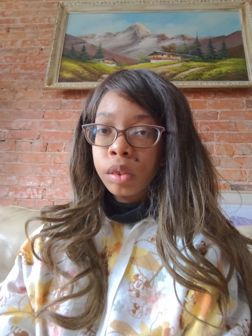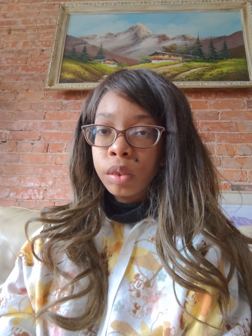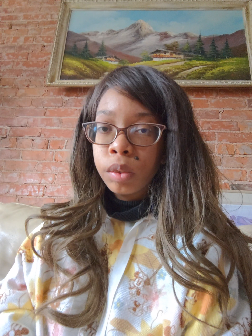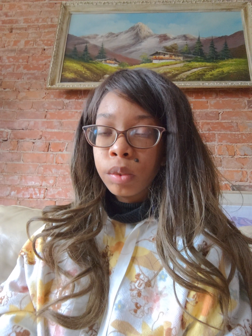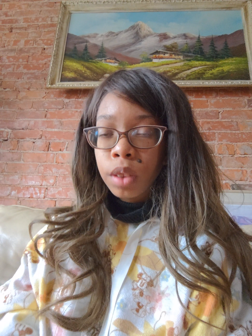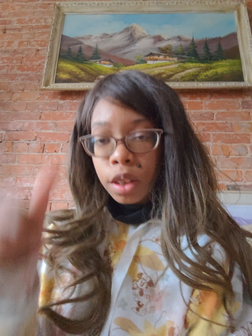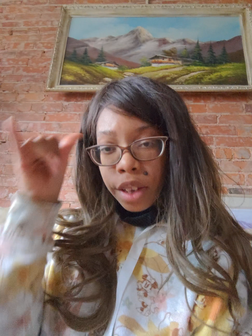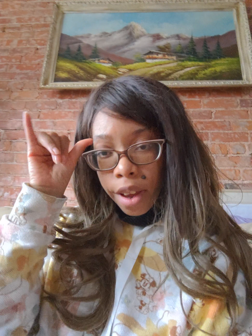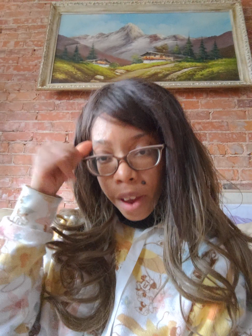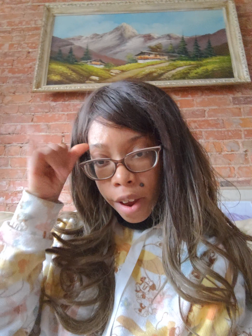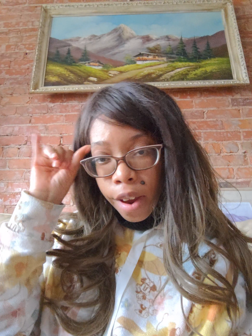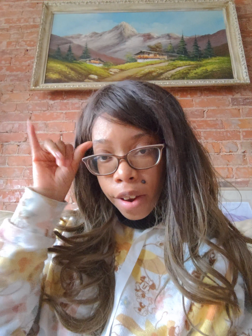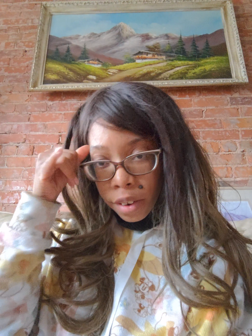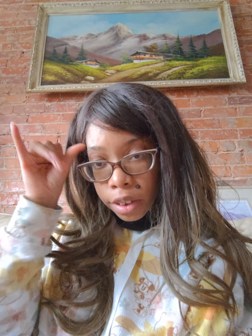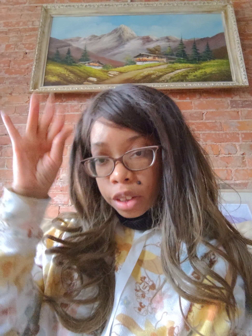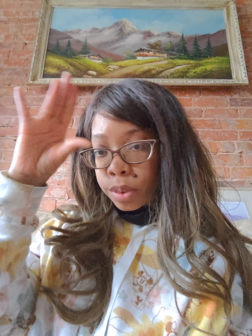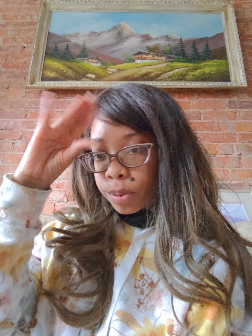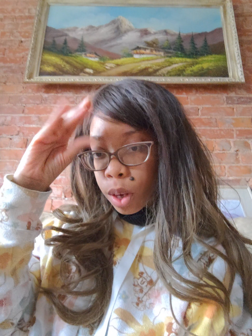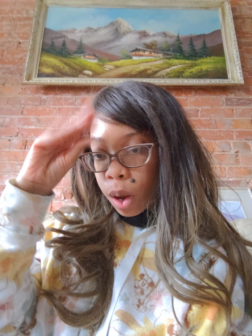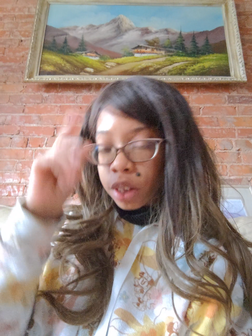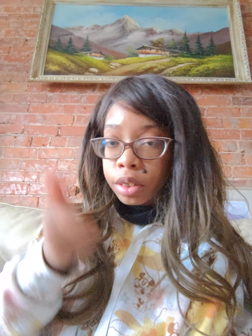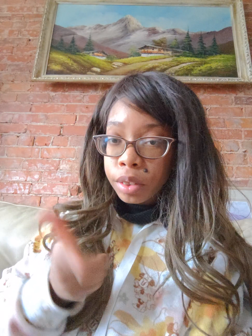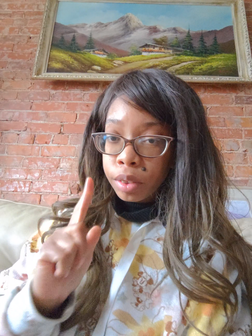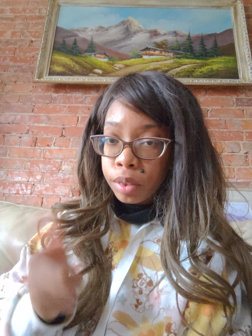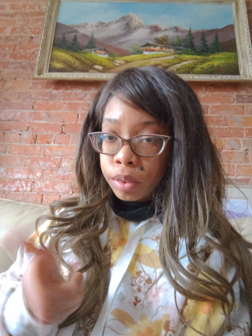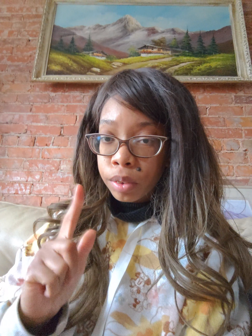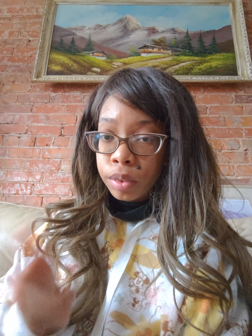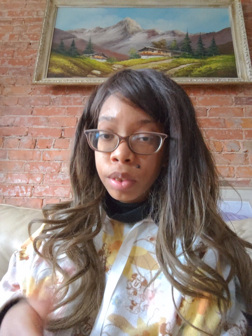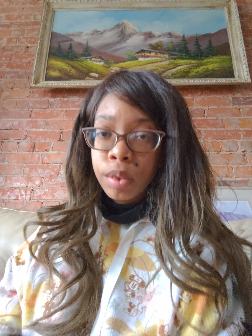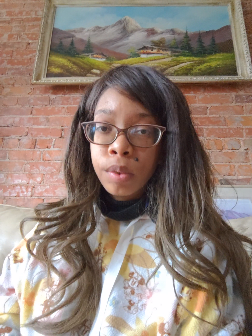cowboy